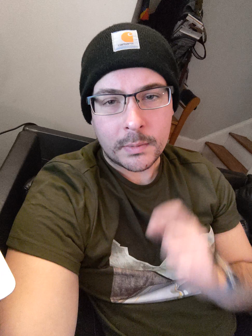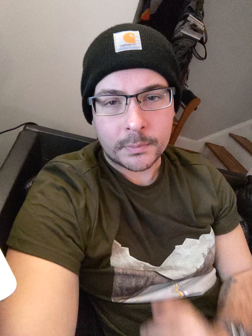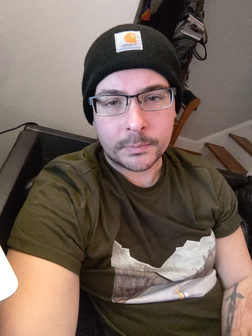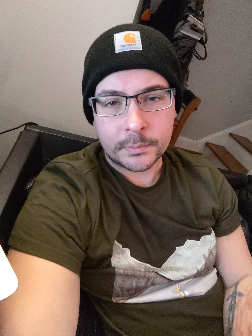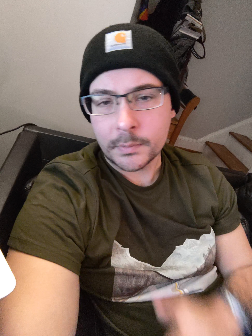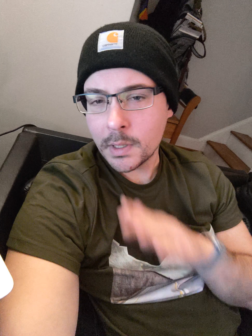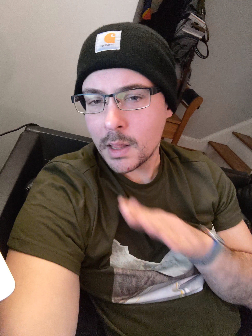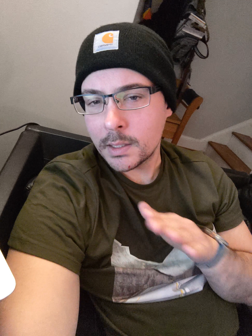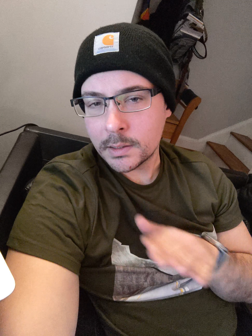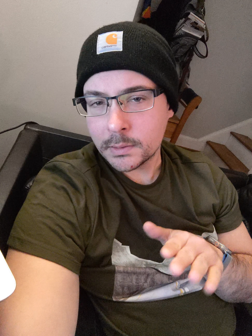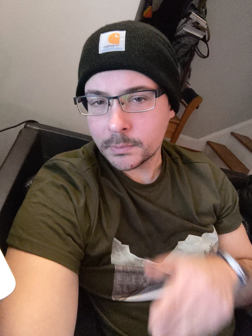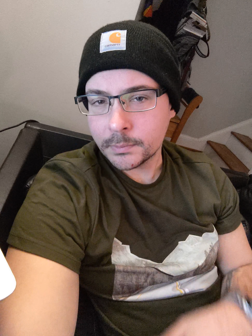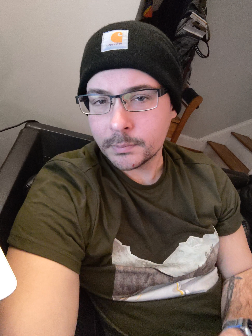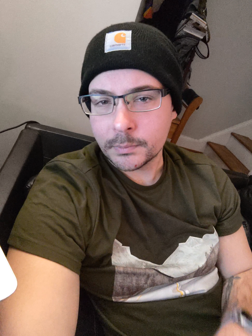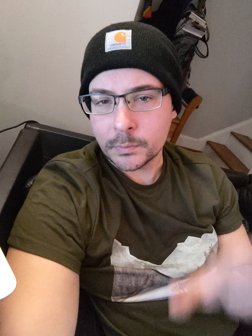clean